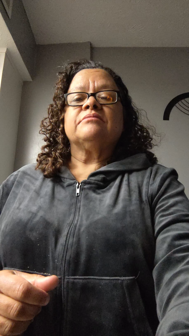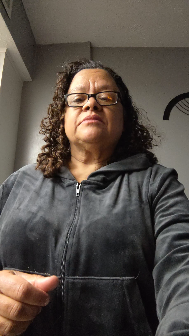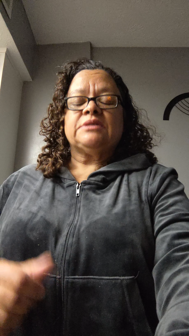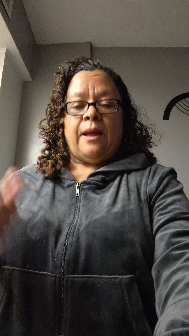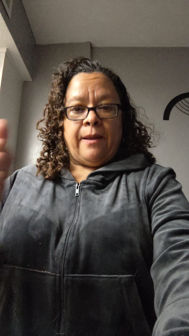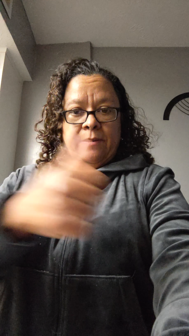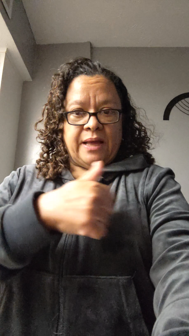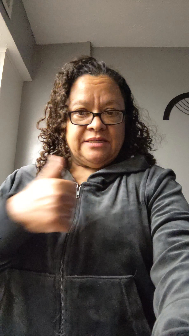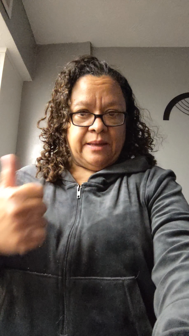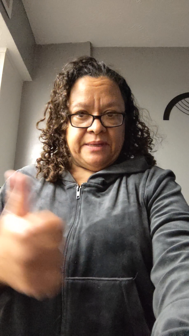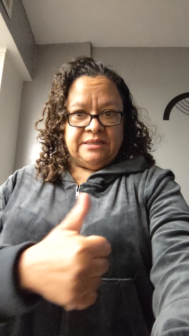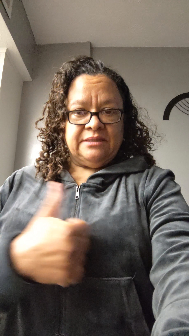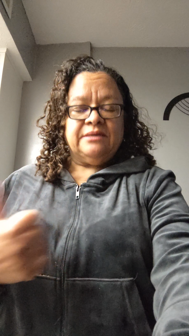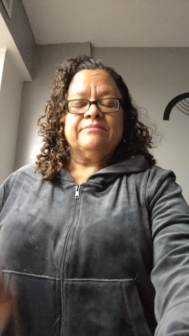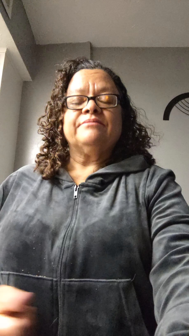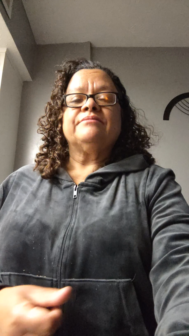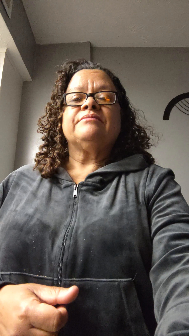basement